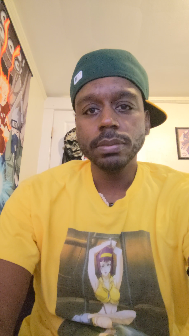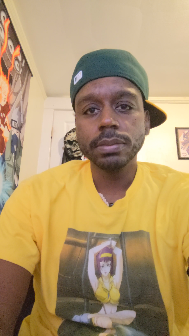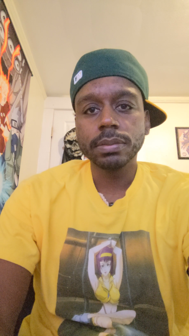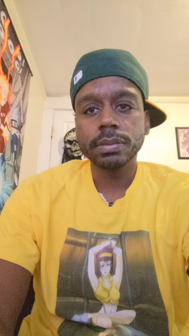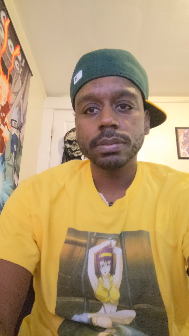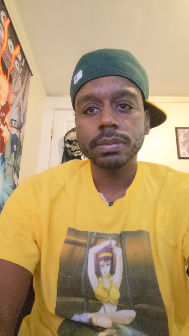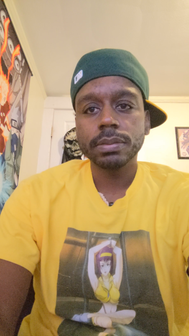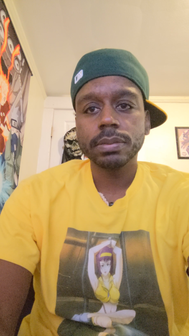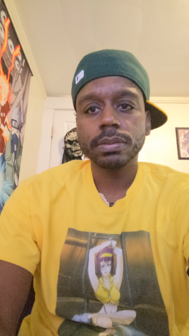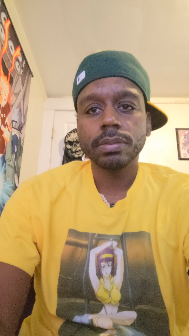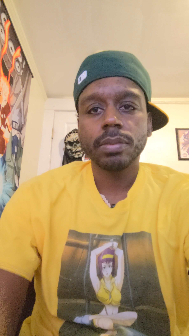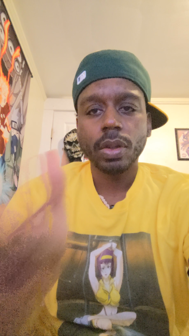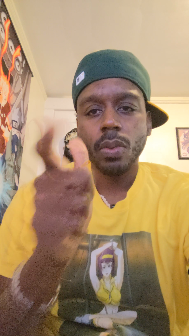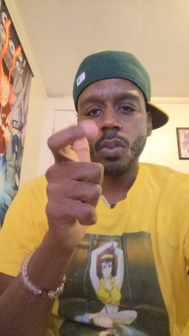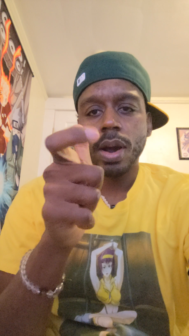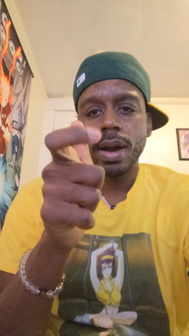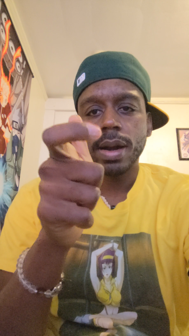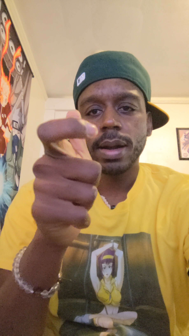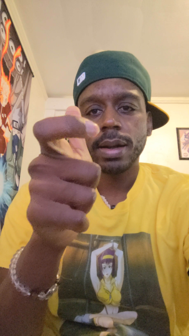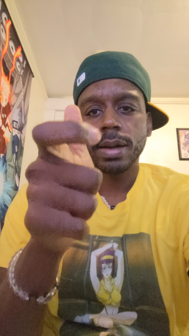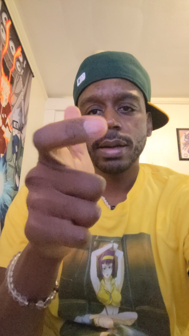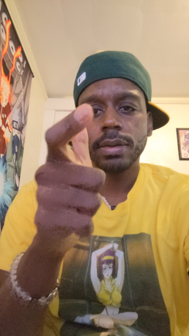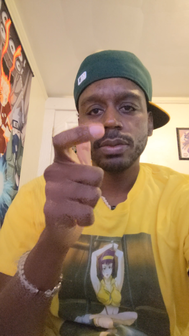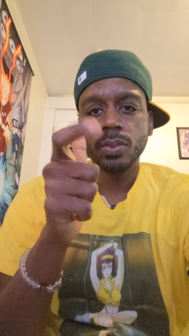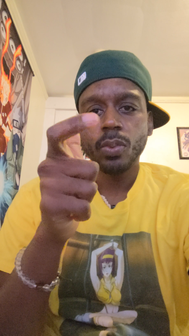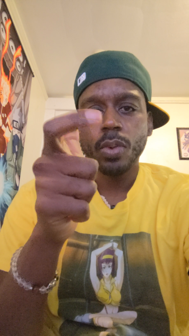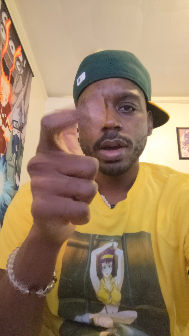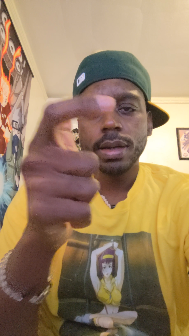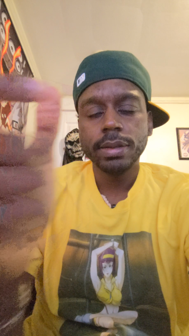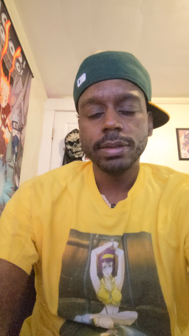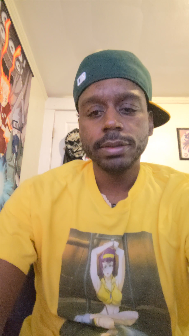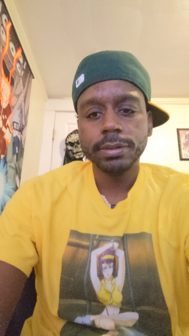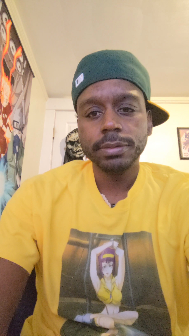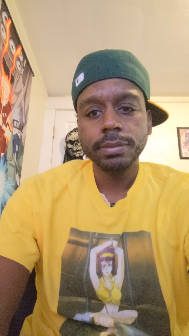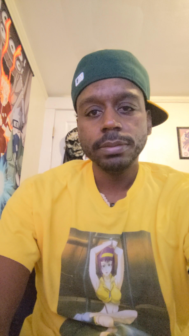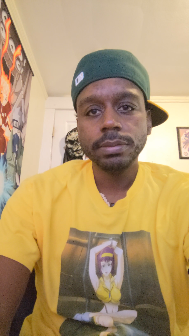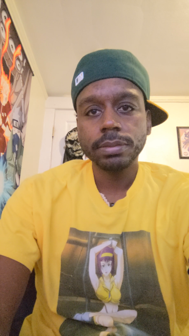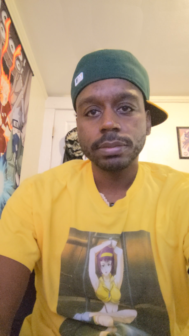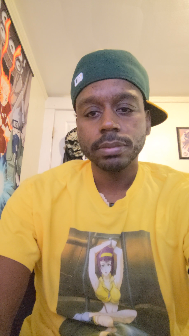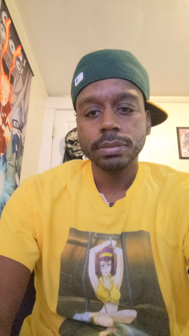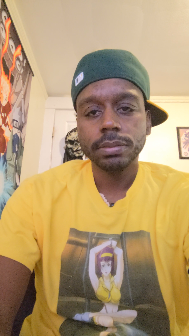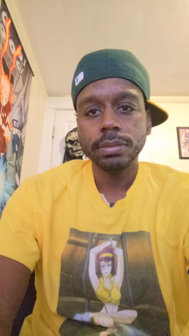run